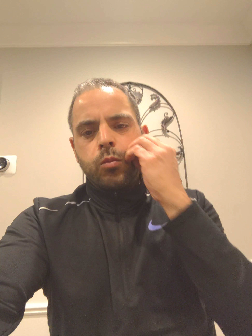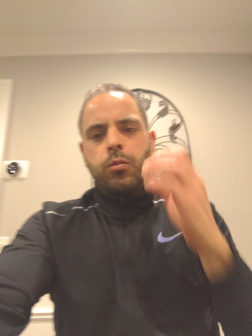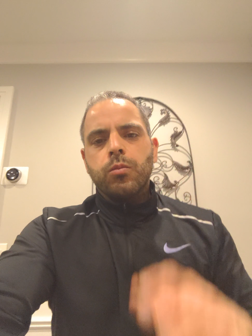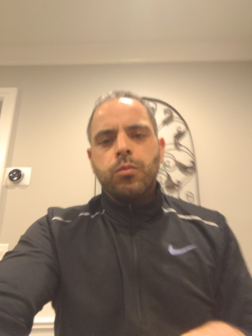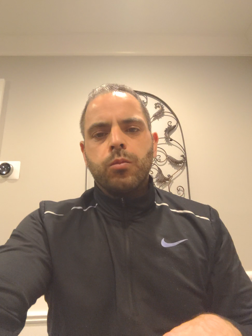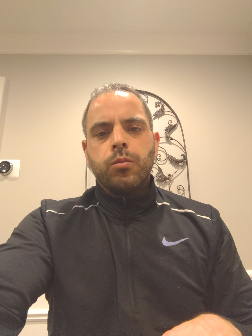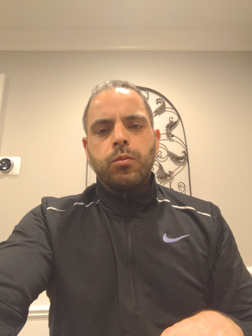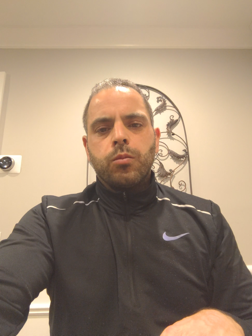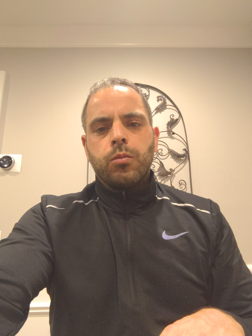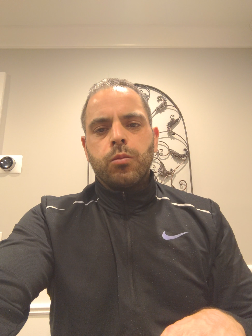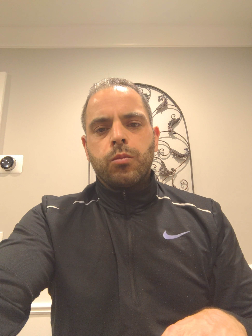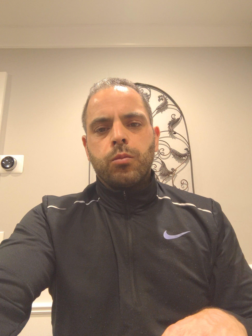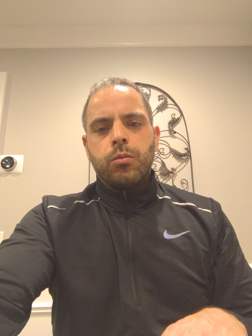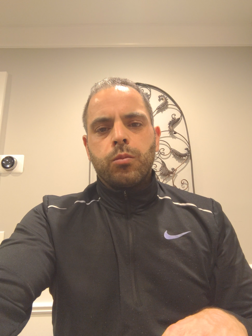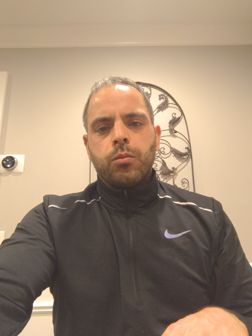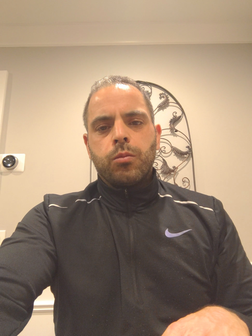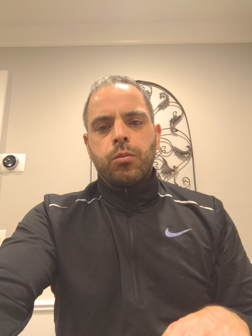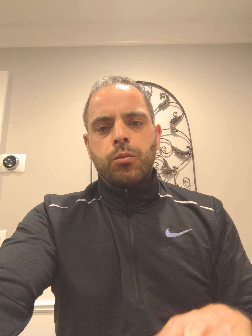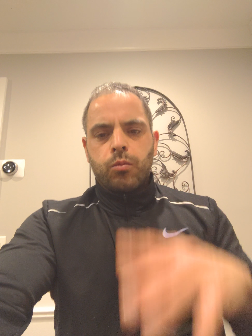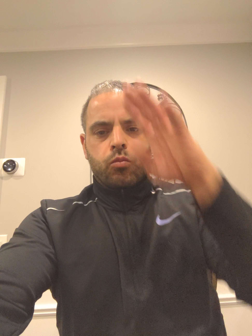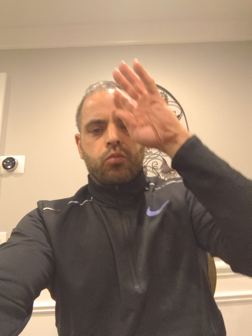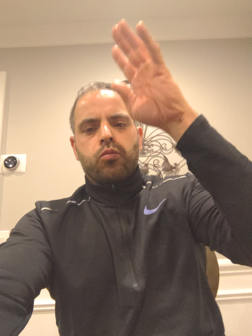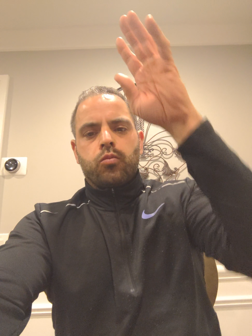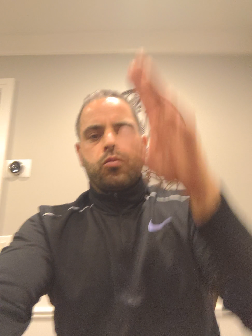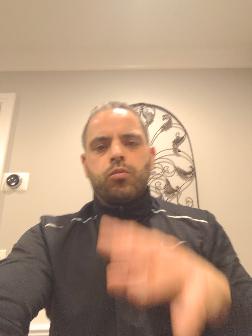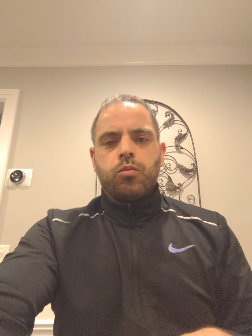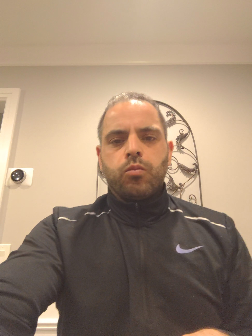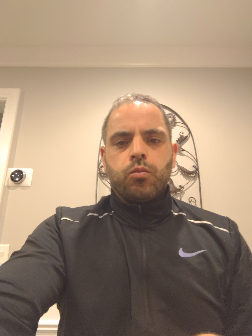pretend